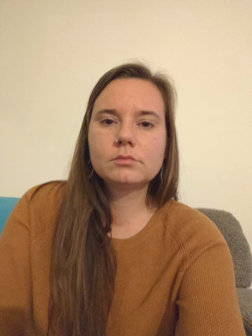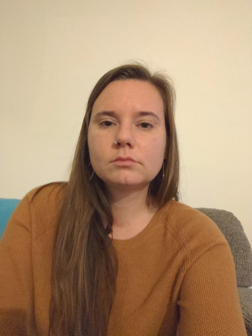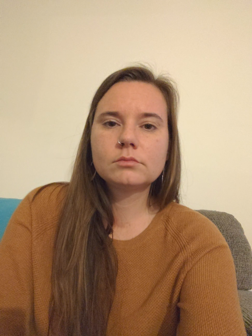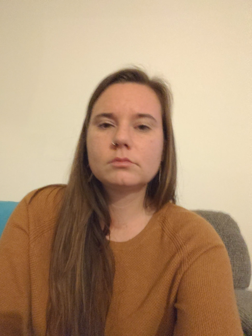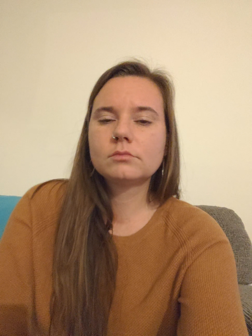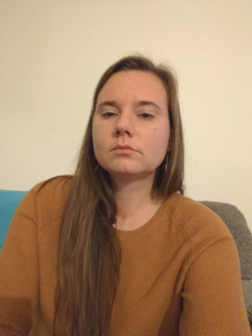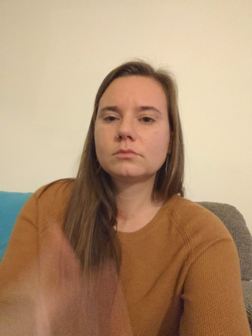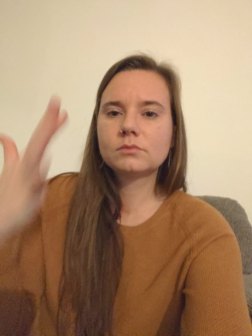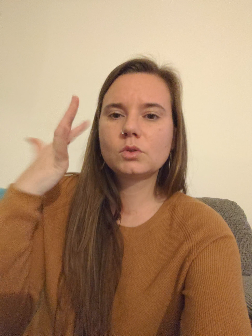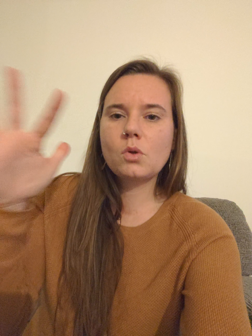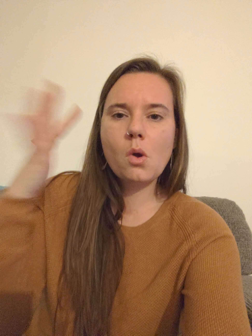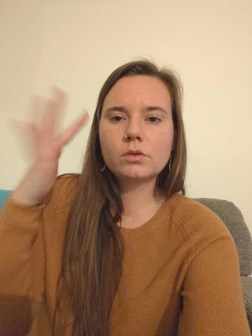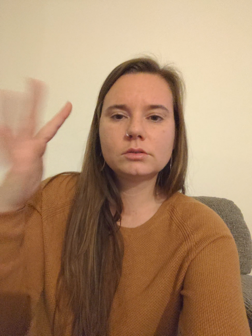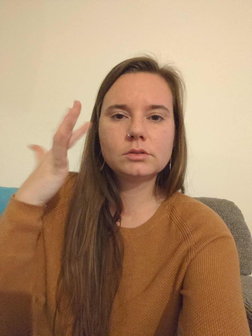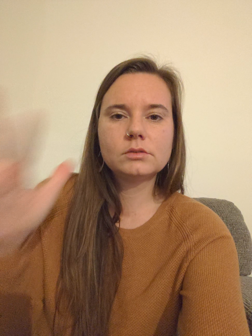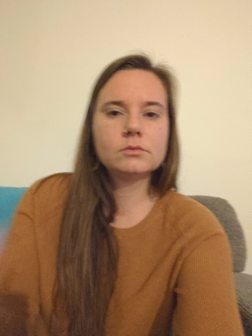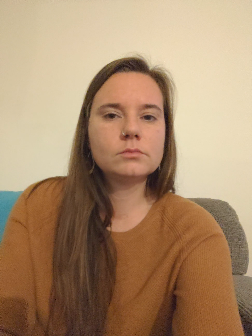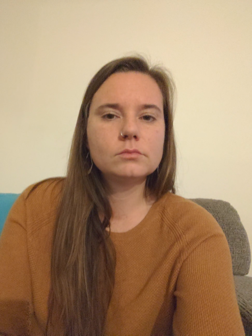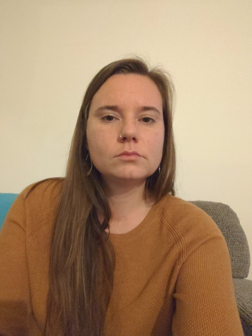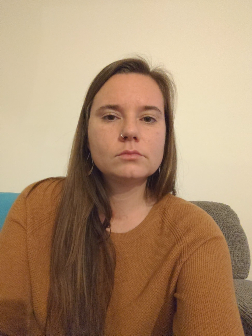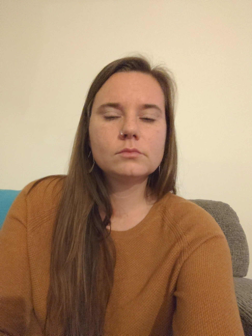noisy